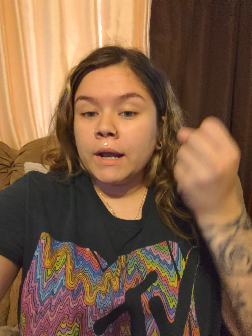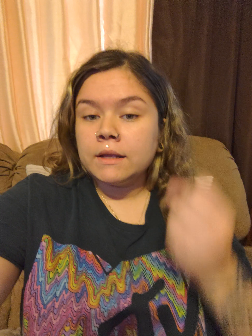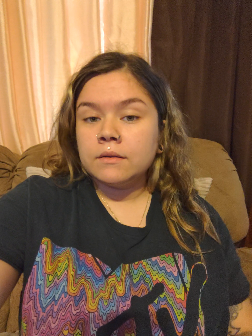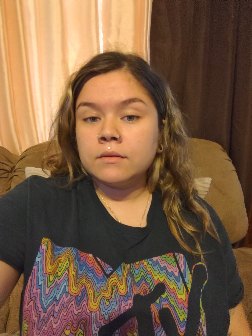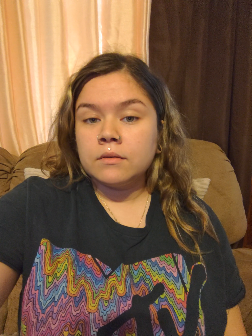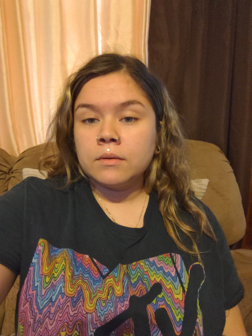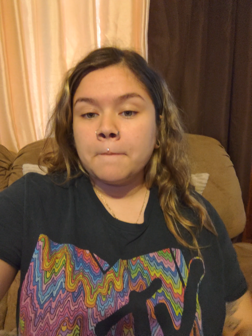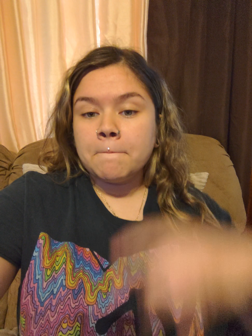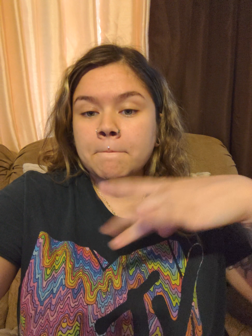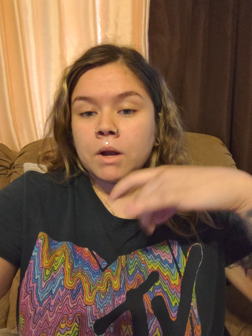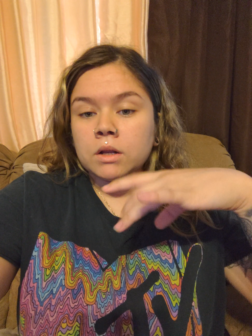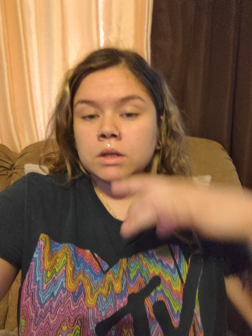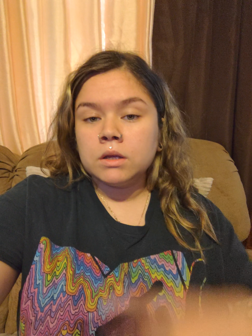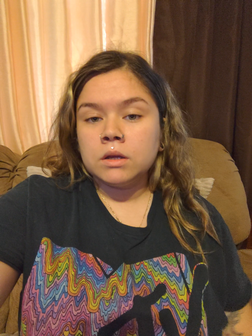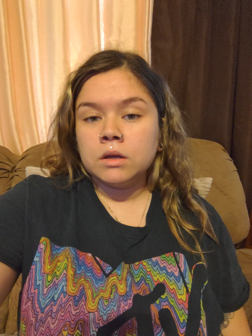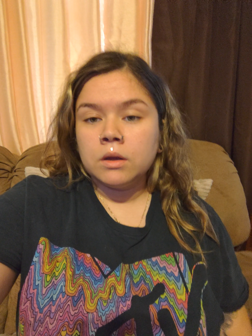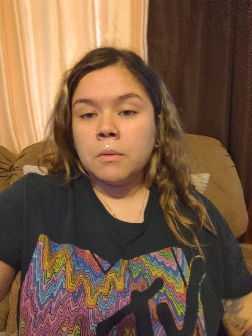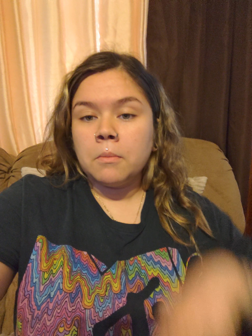pumpkin